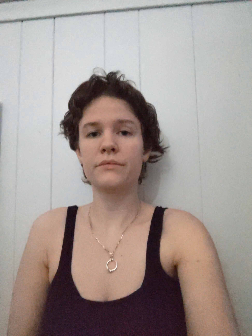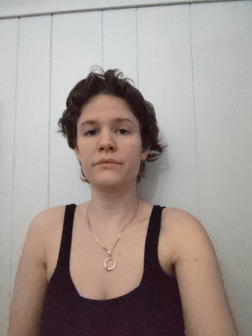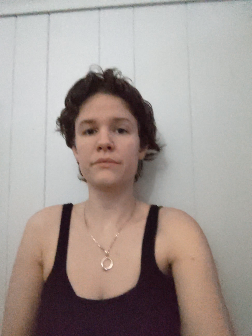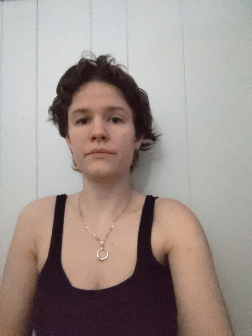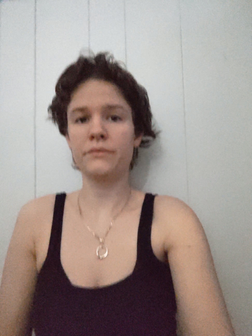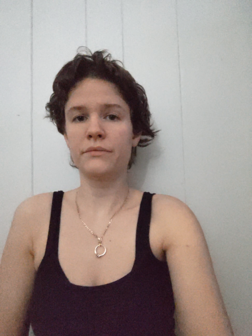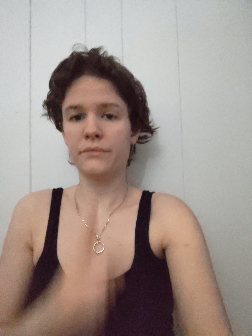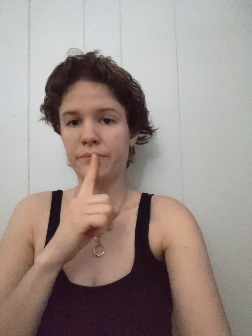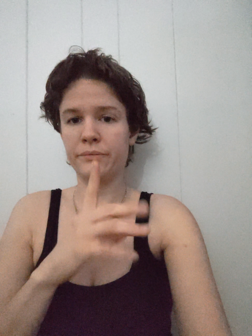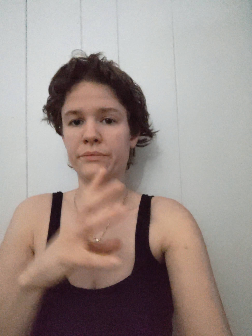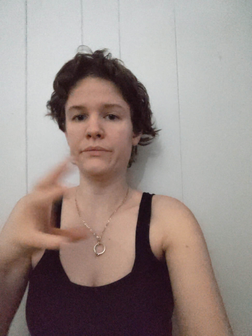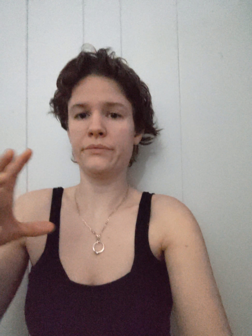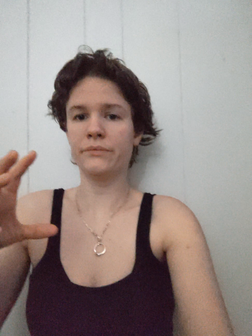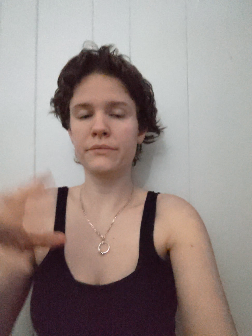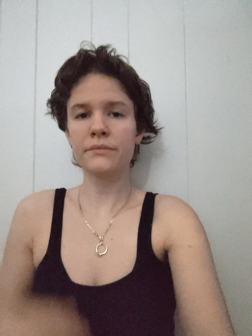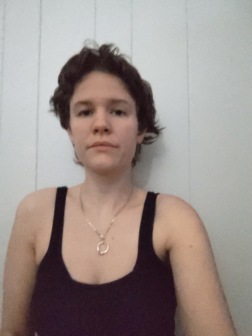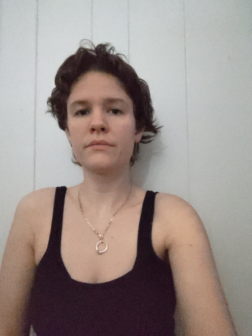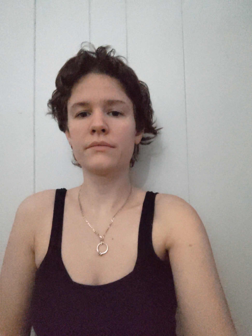balloon